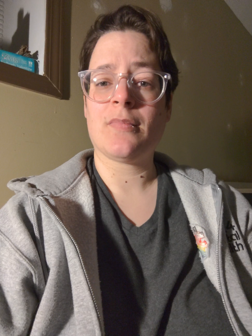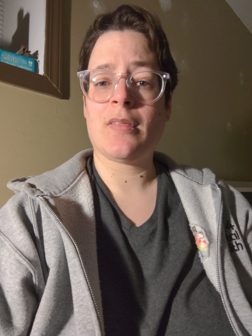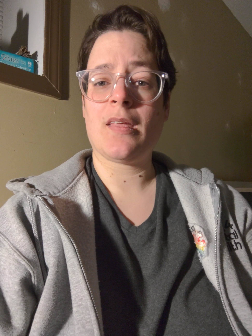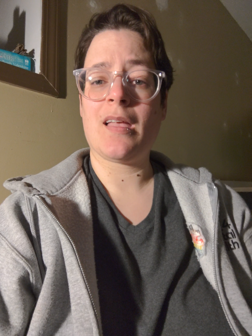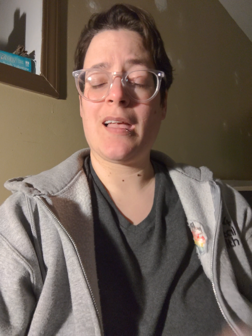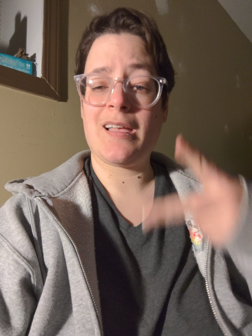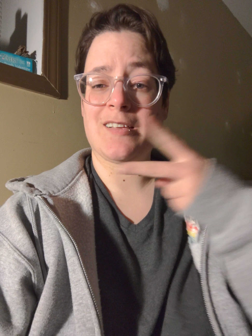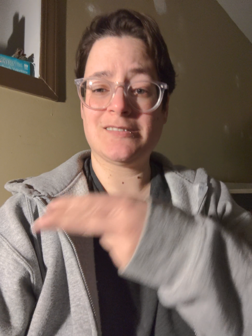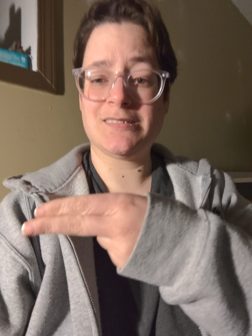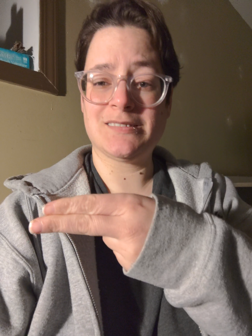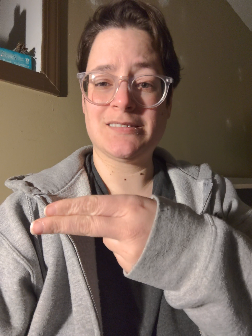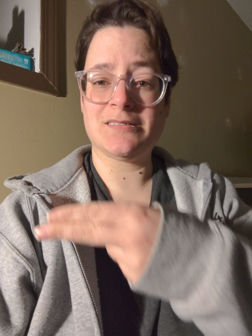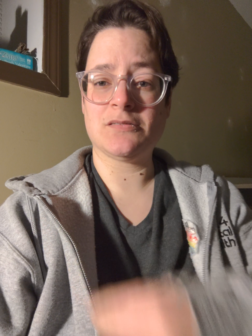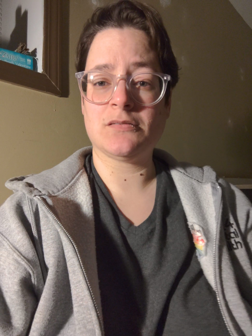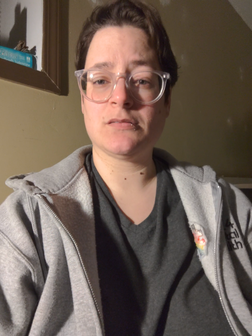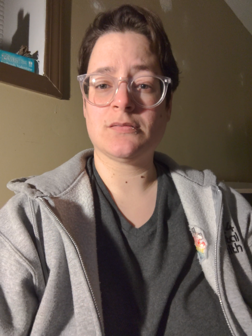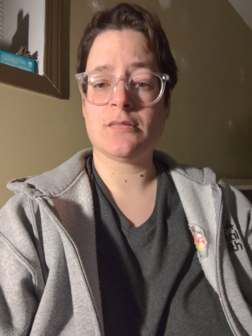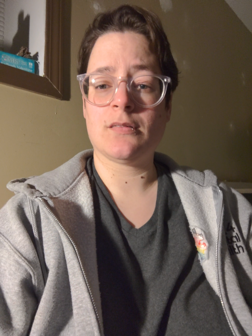cut